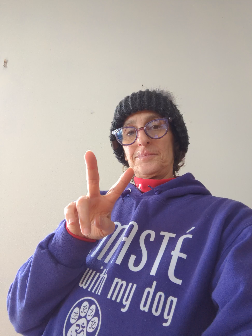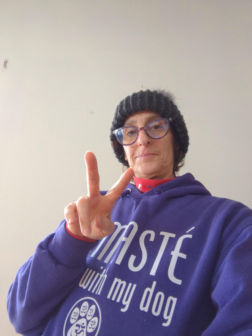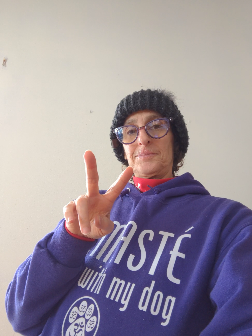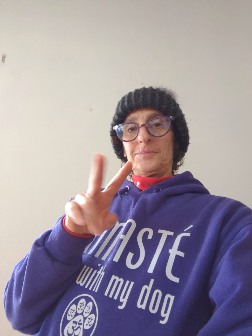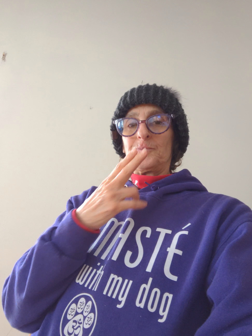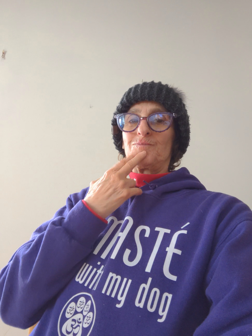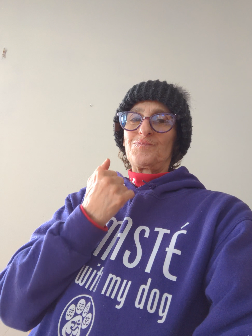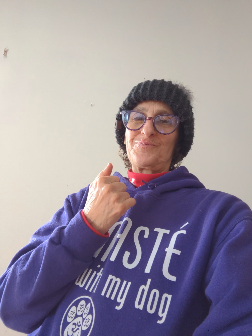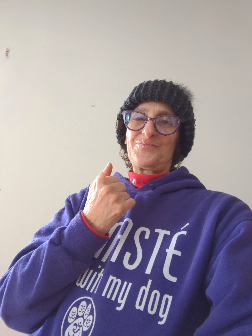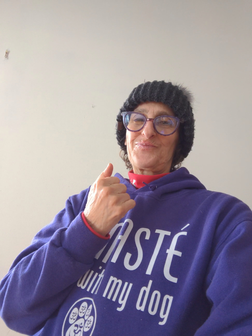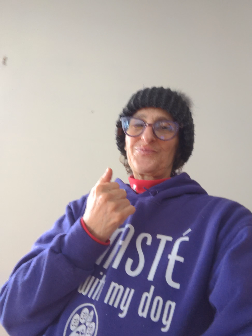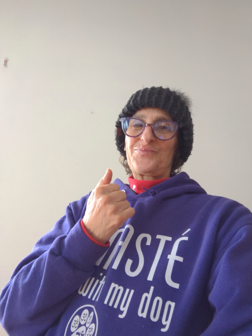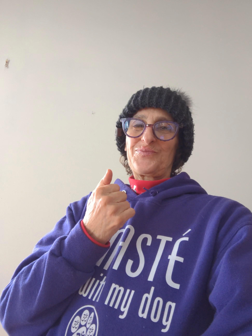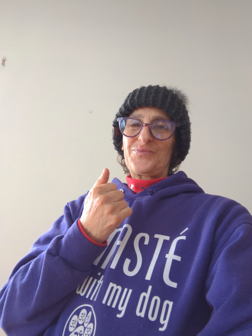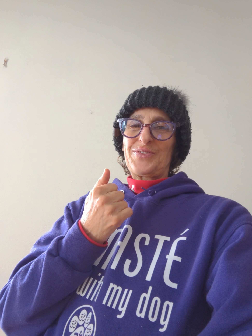cute